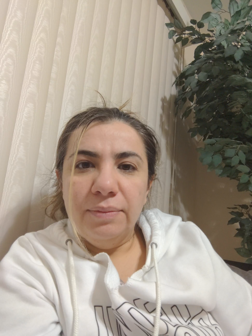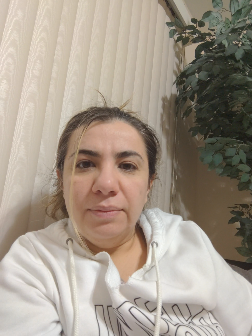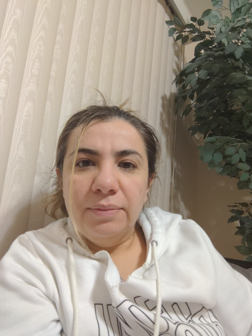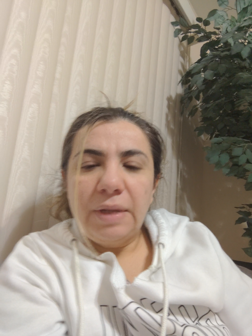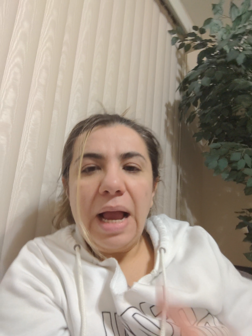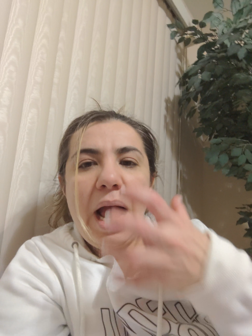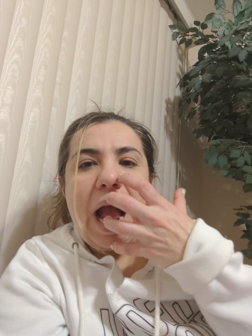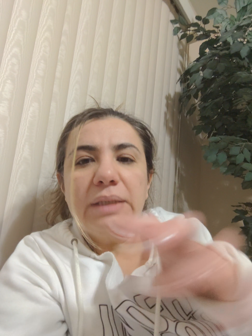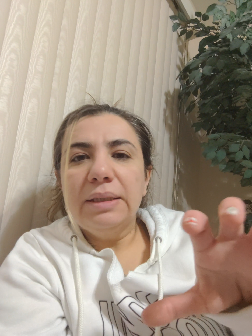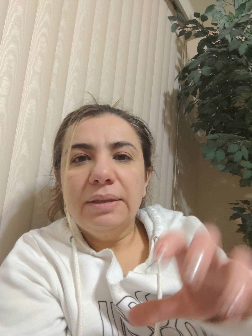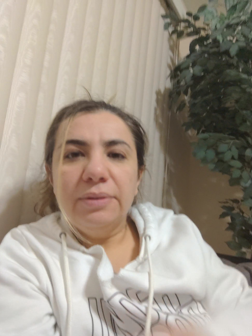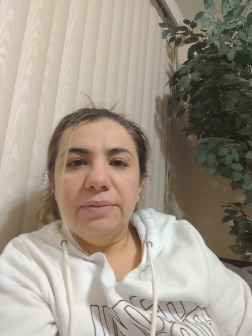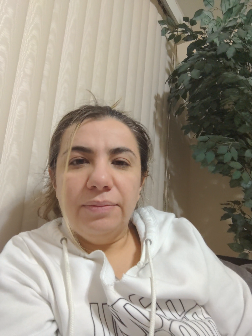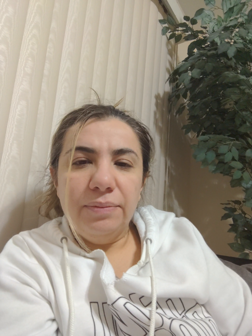hot